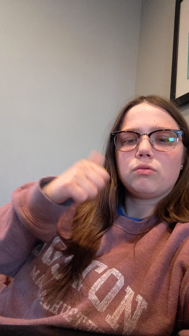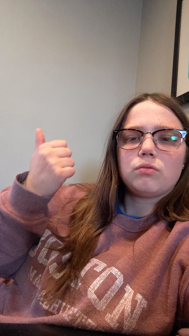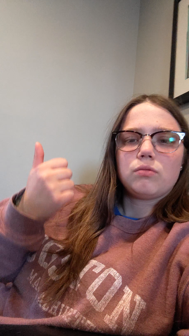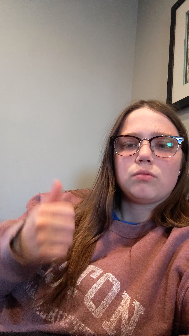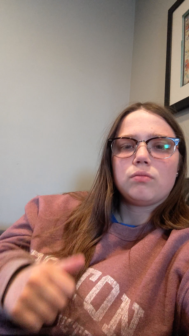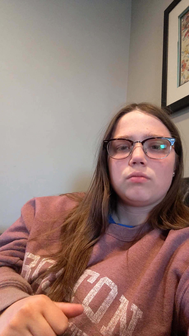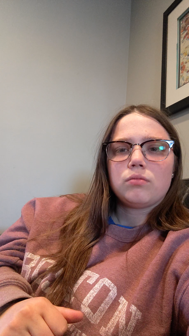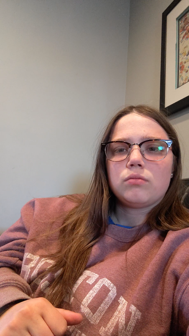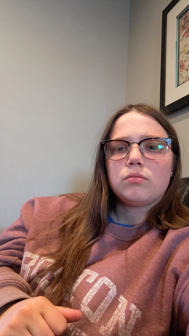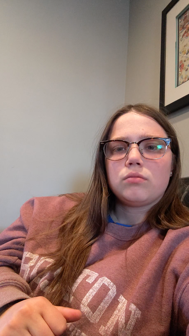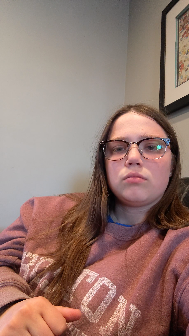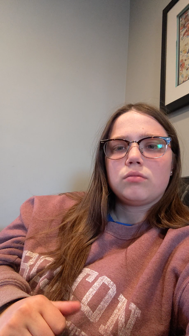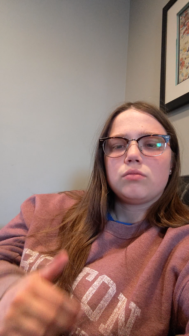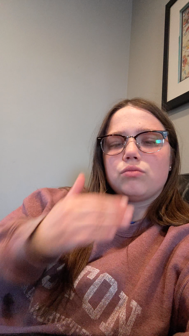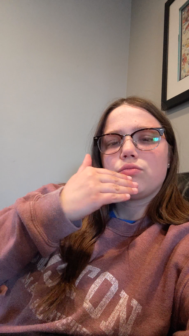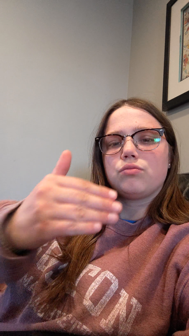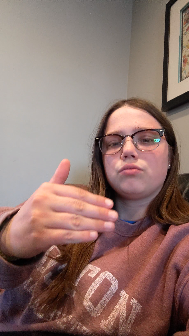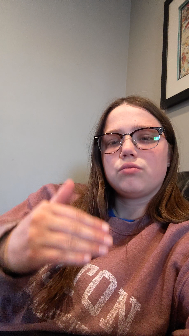good